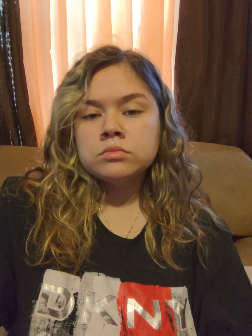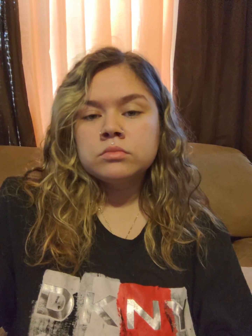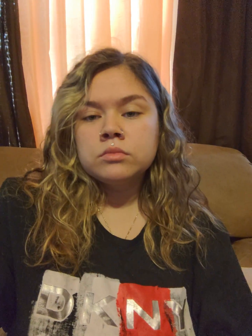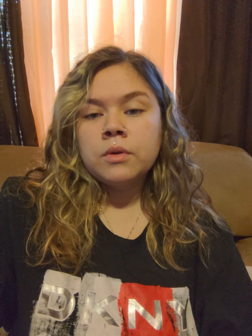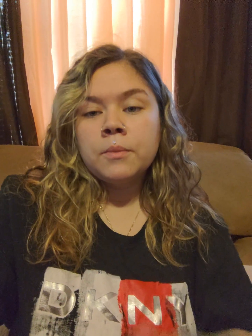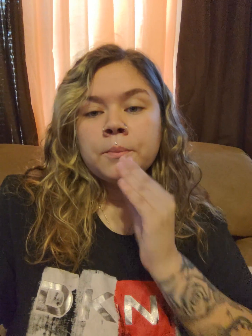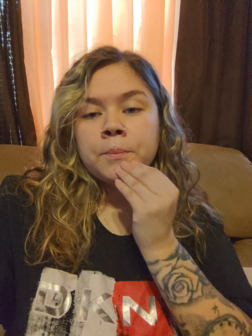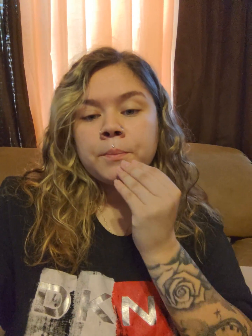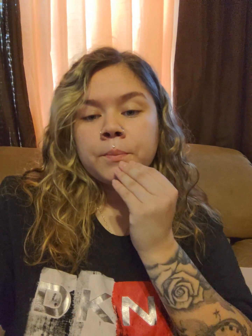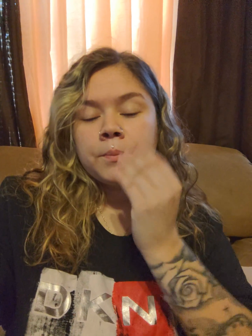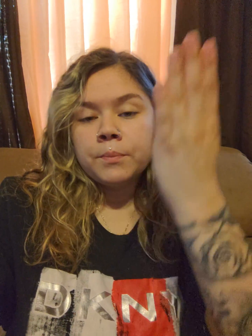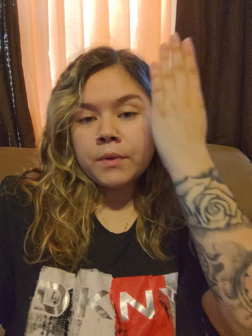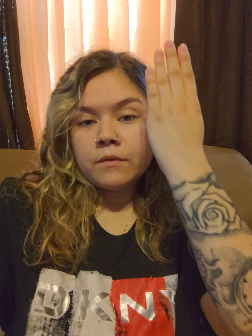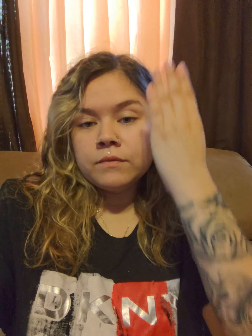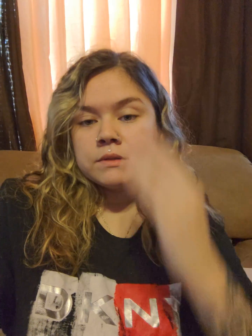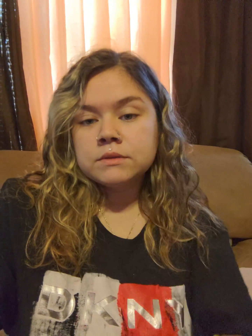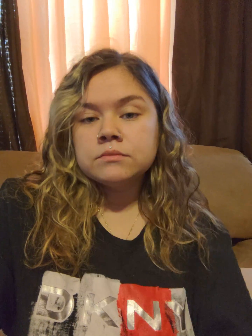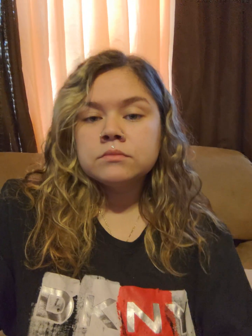breakfast